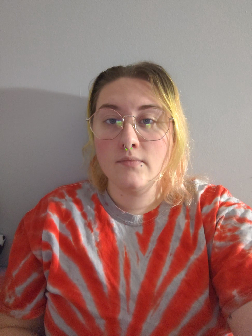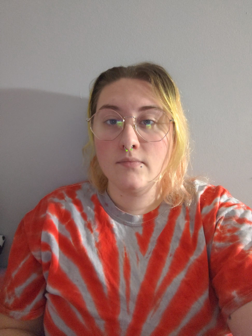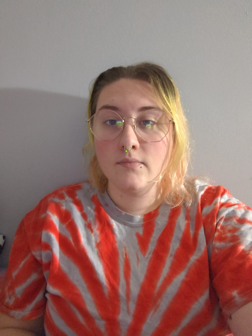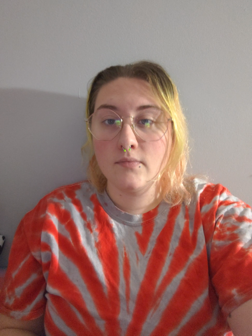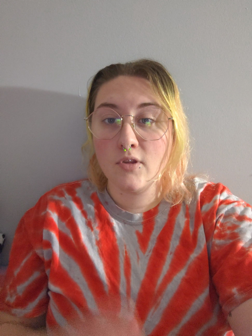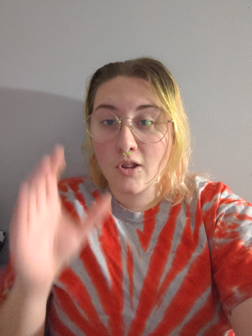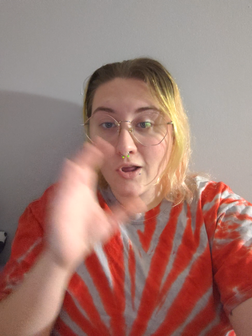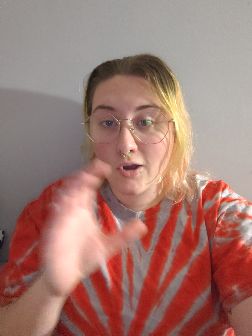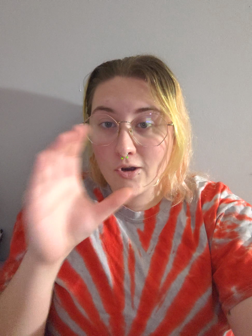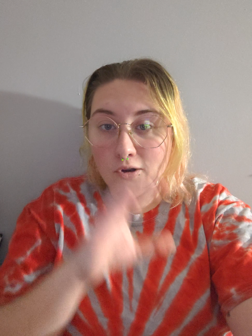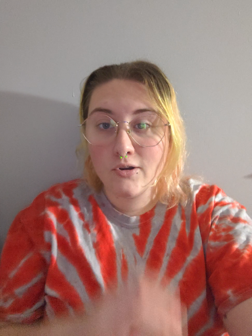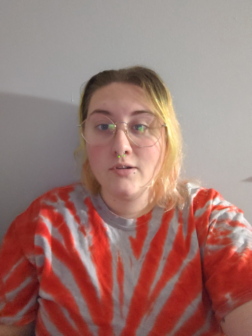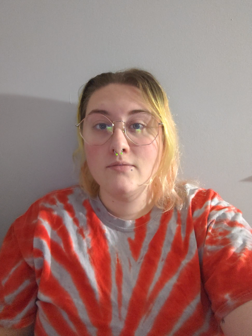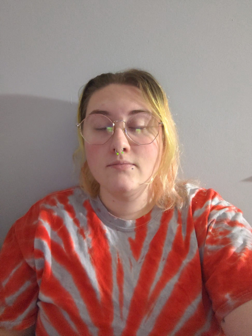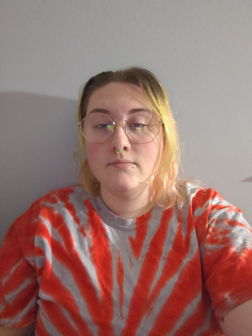look